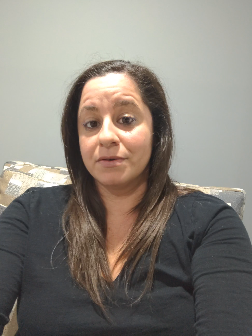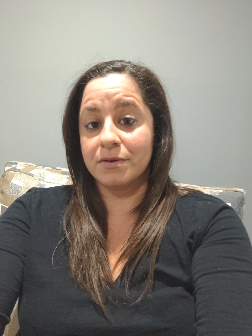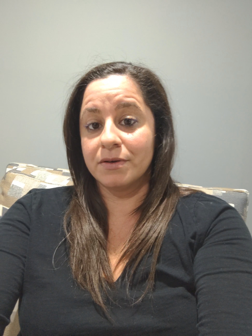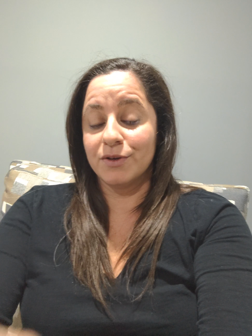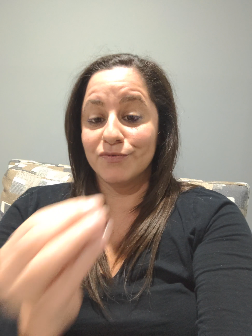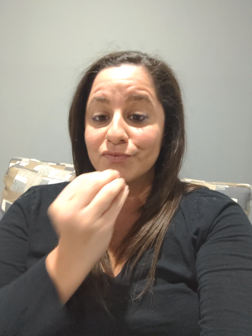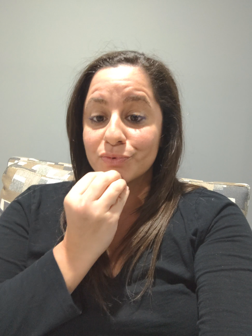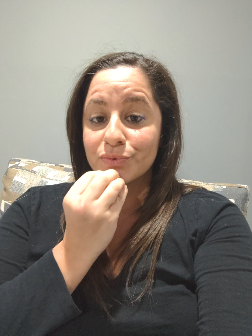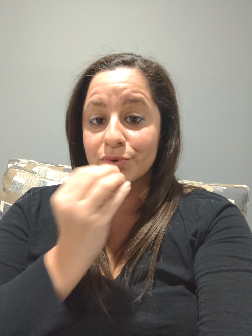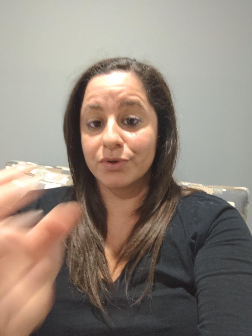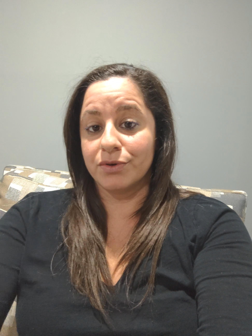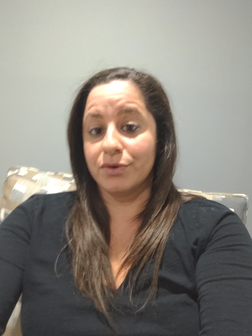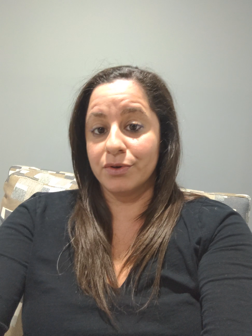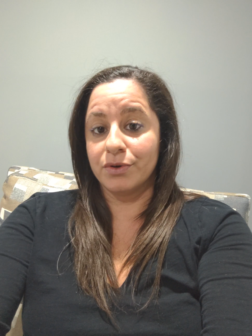food